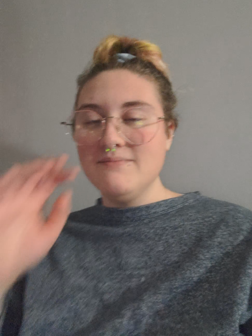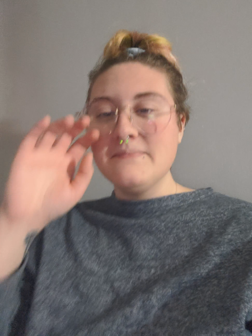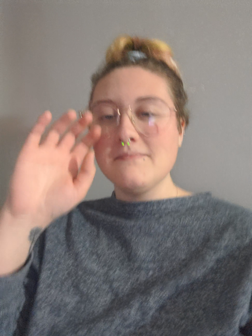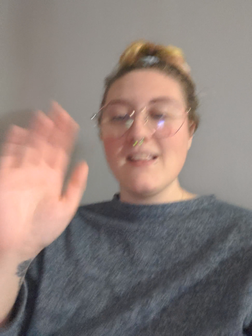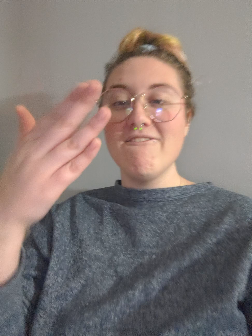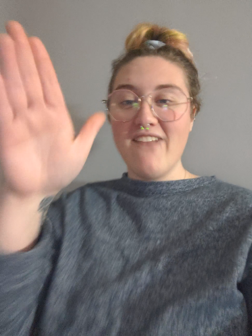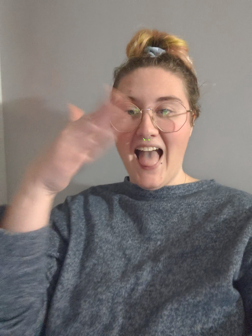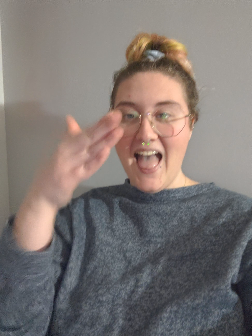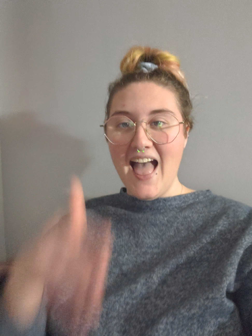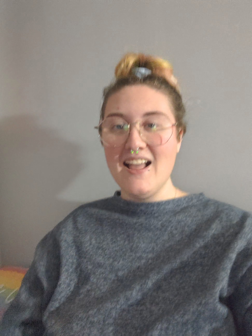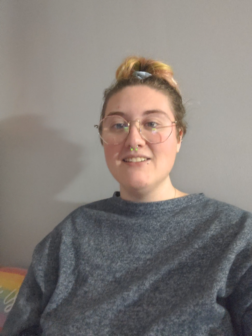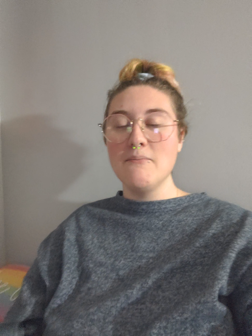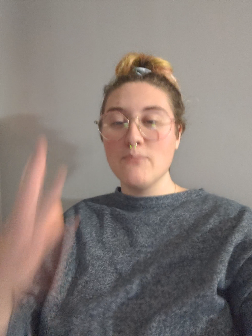flag